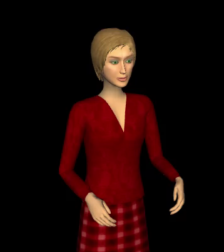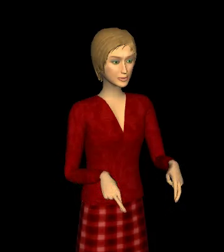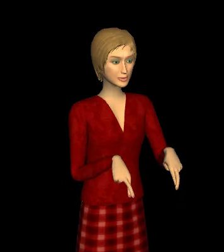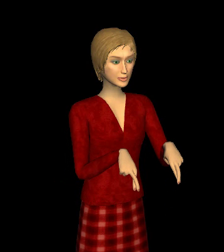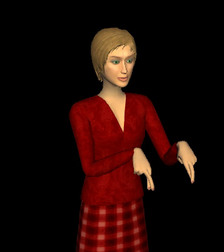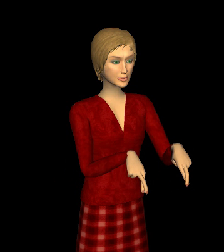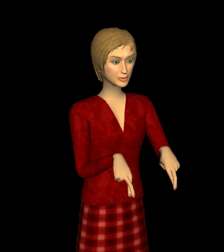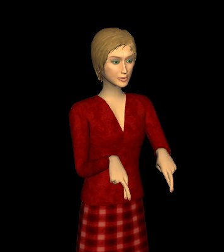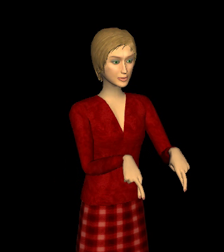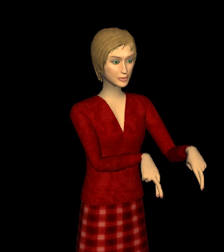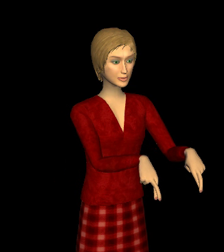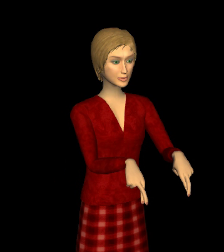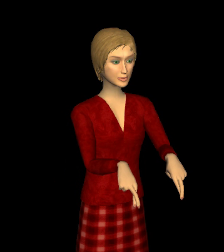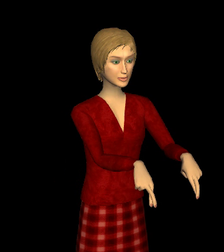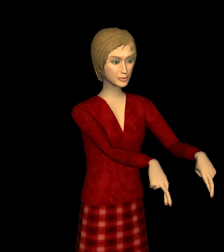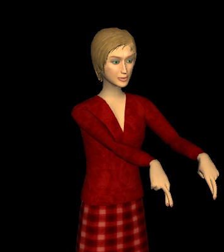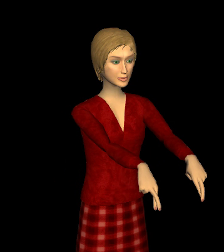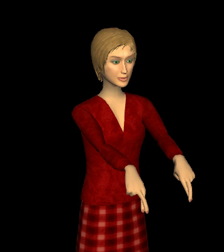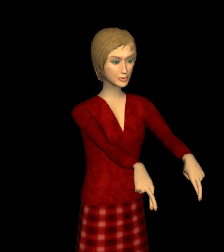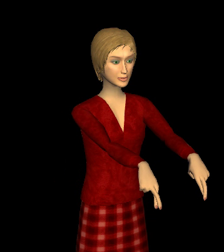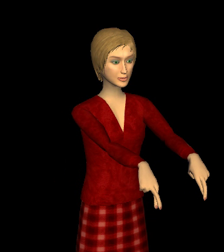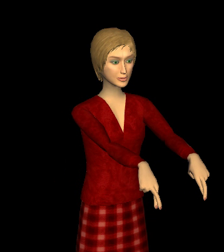نهر